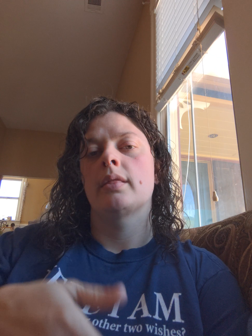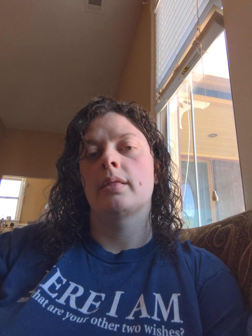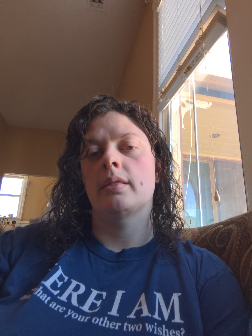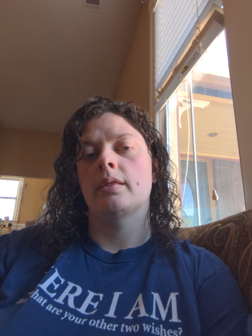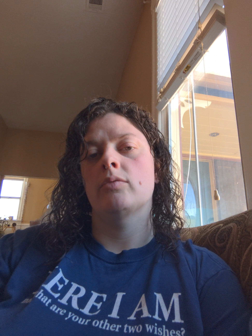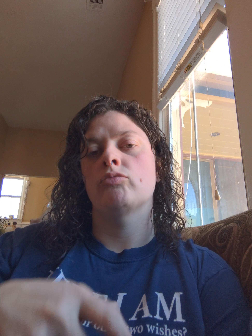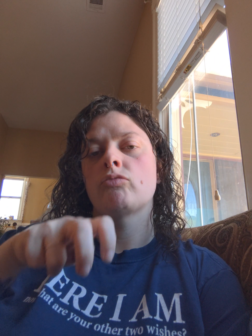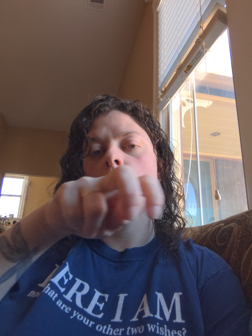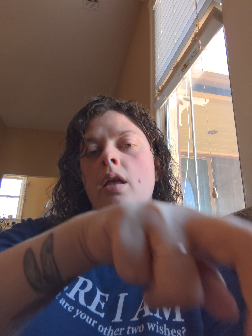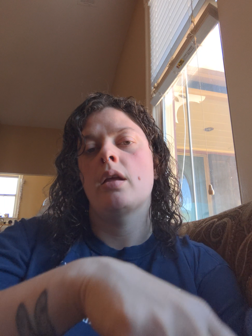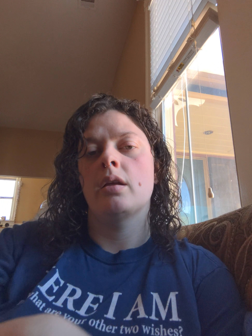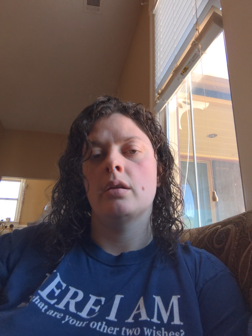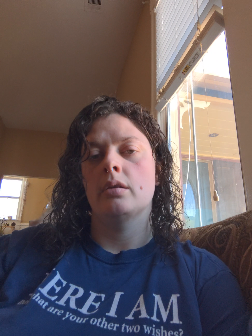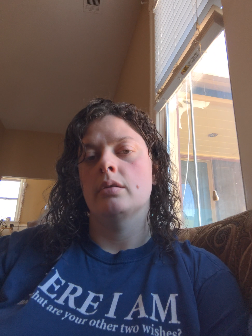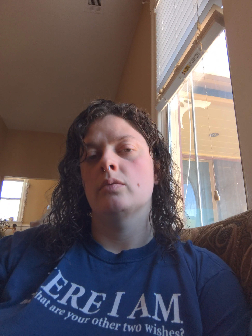ride